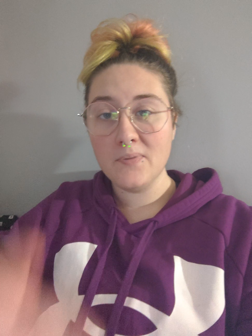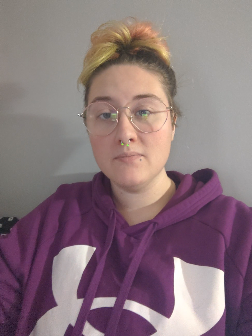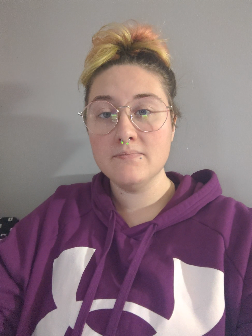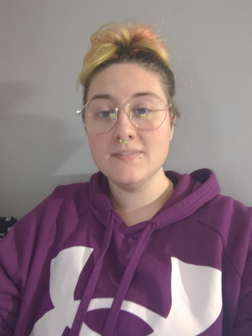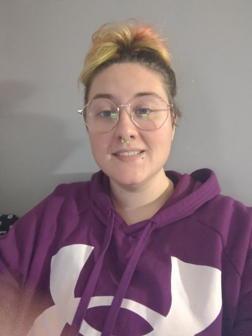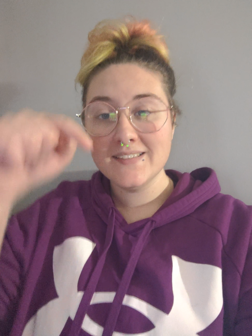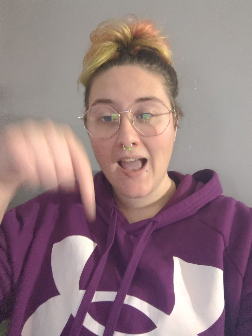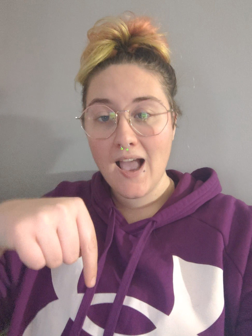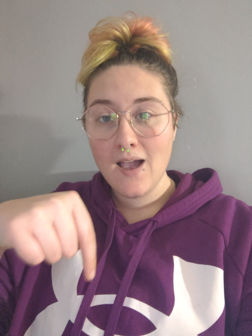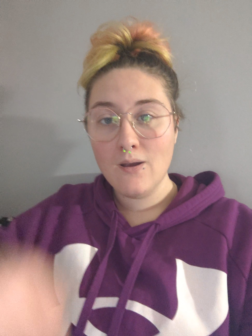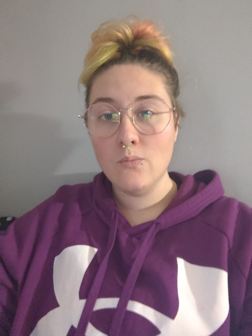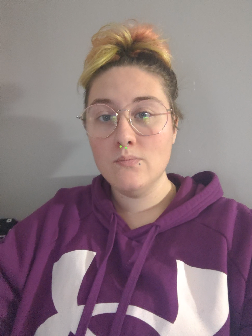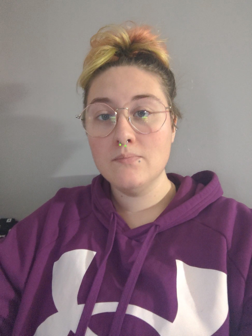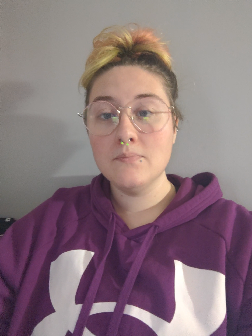down